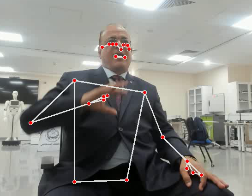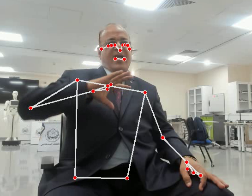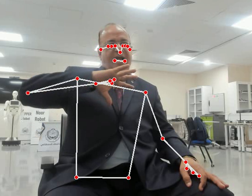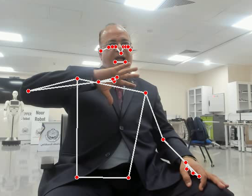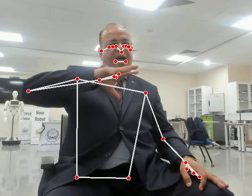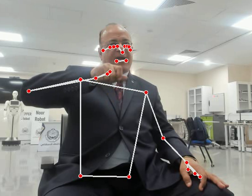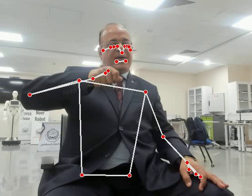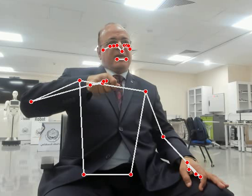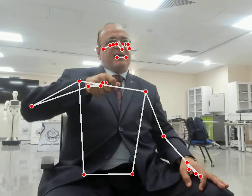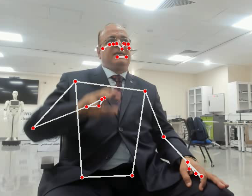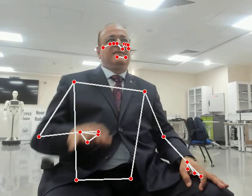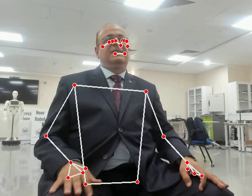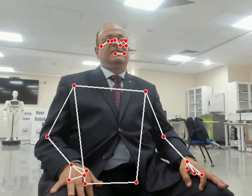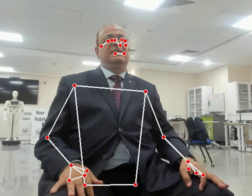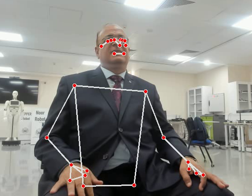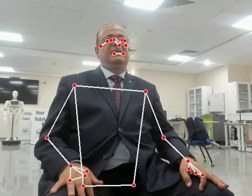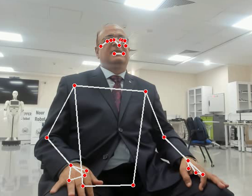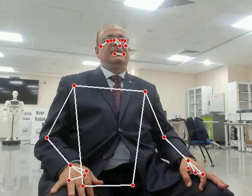harmy